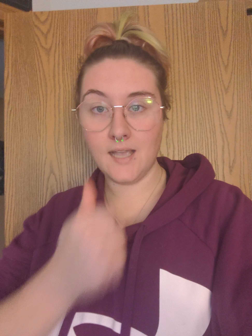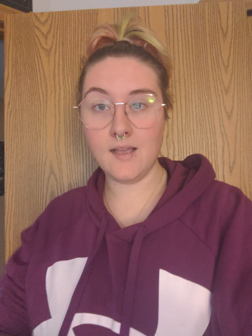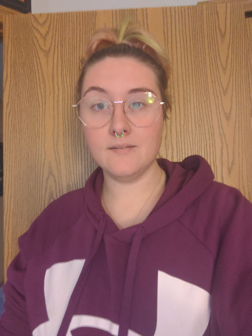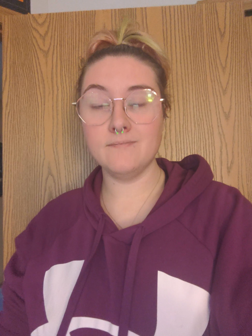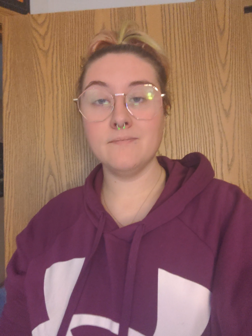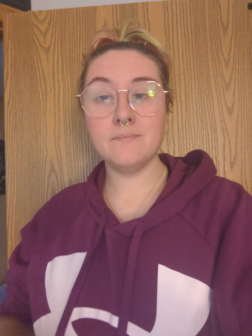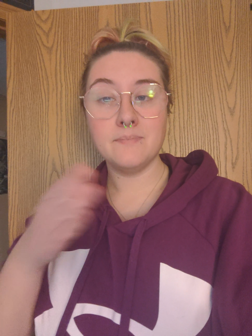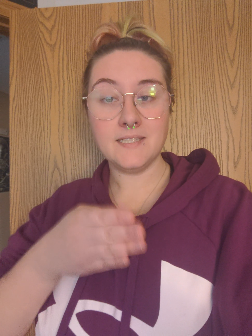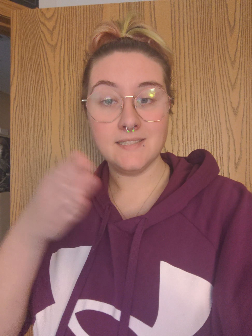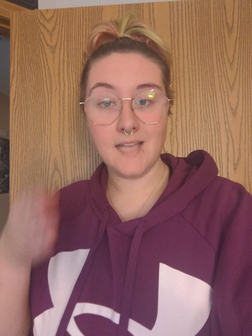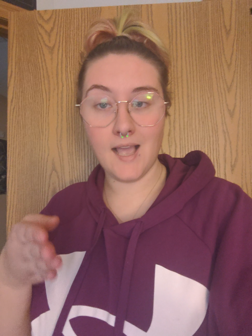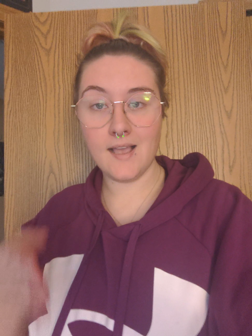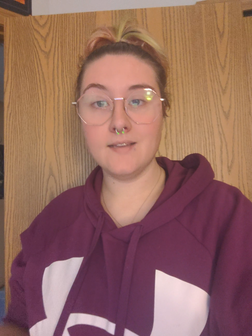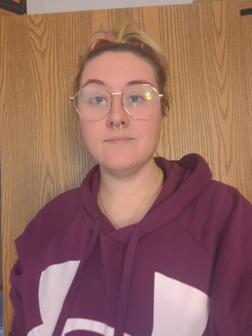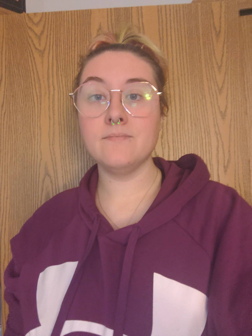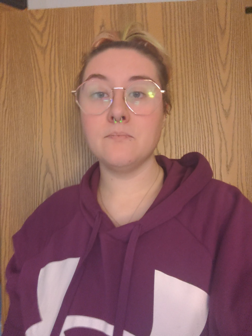beside